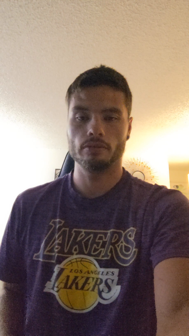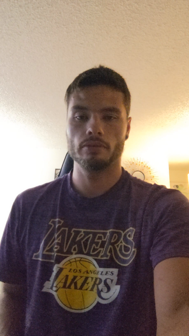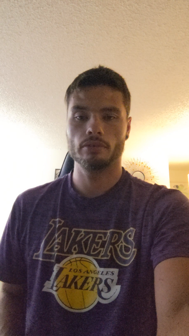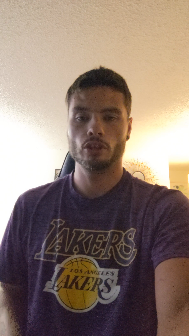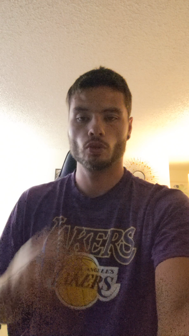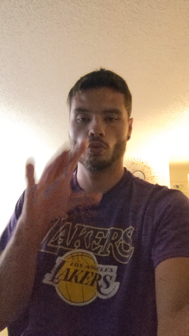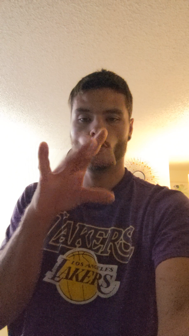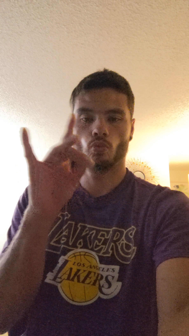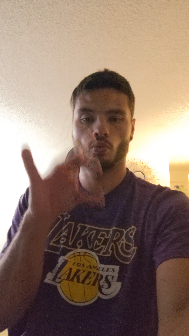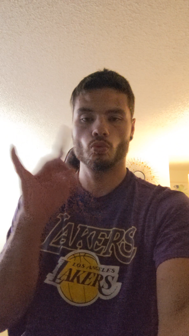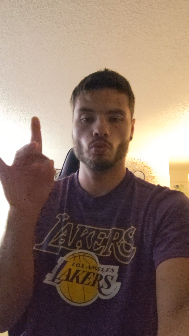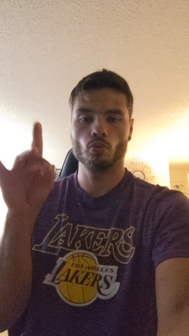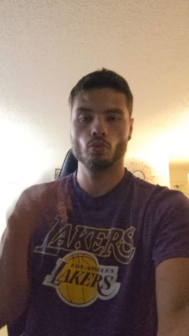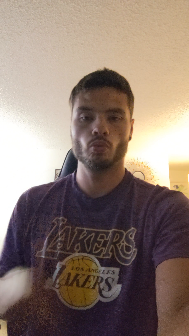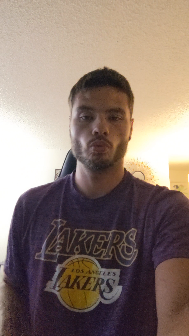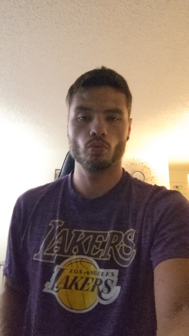choose